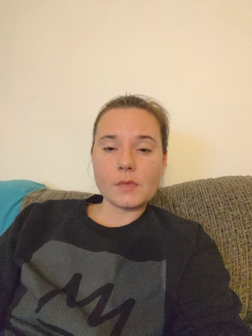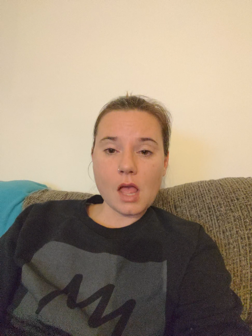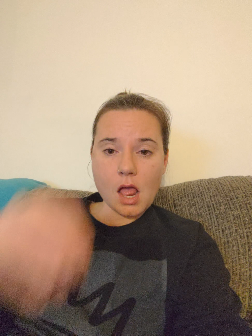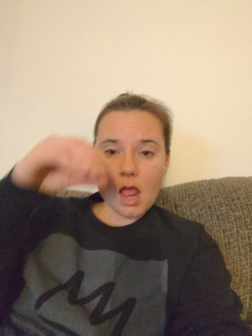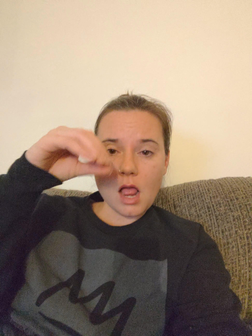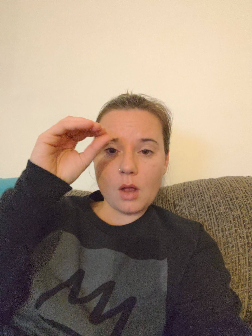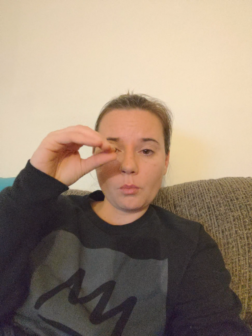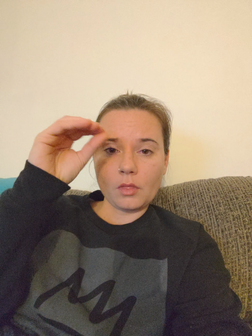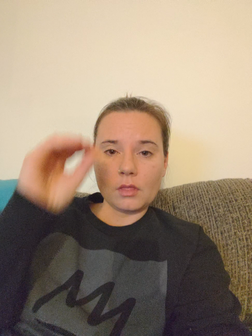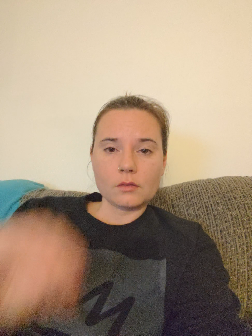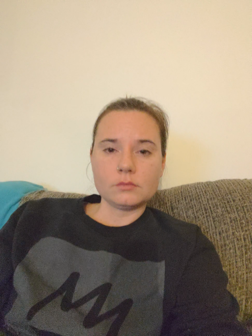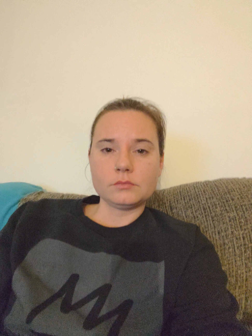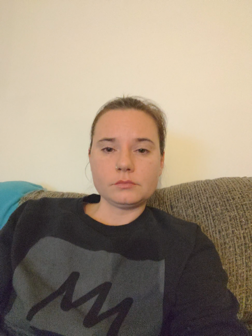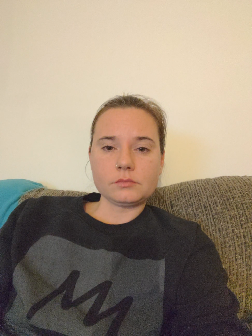owl